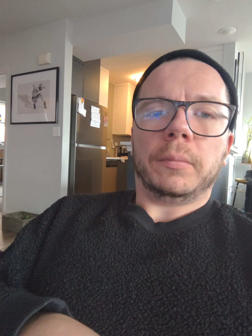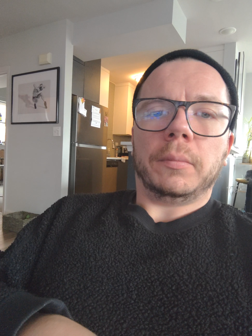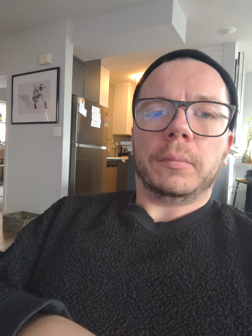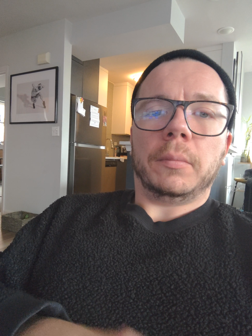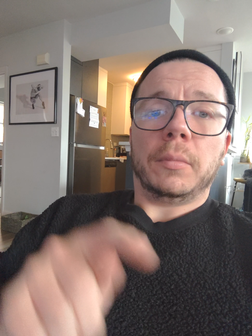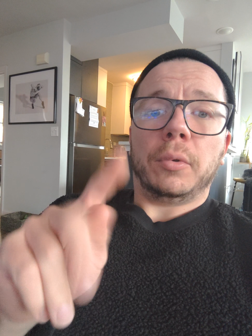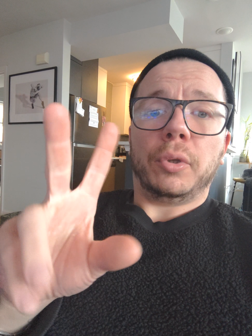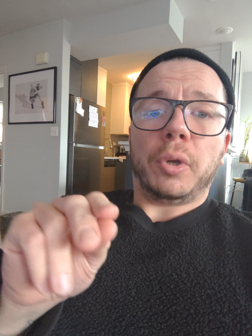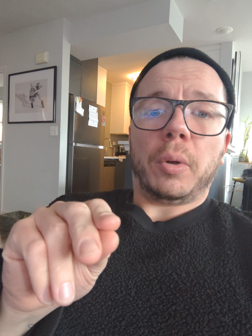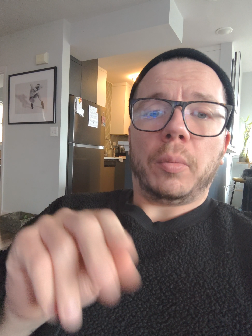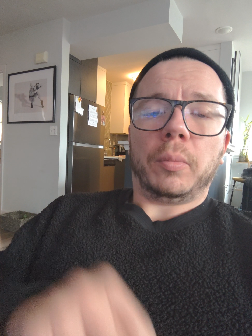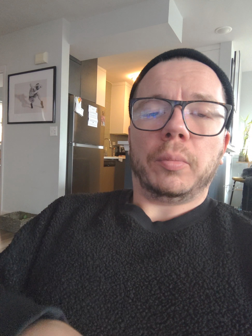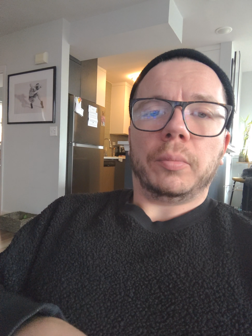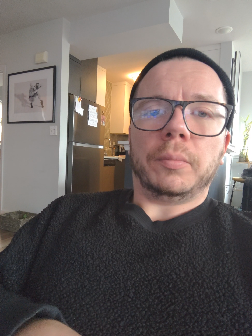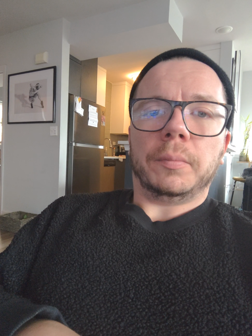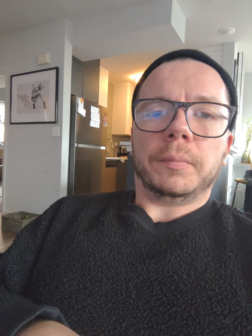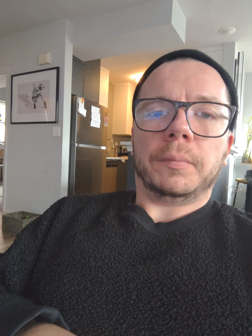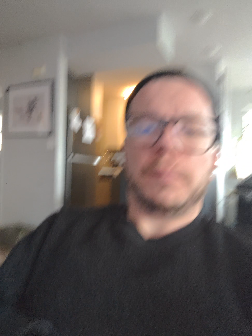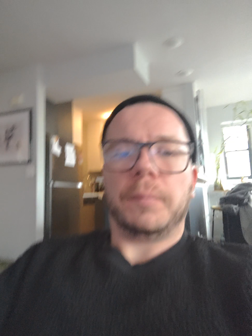no